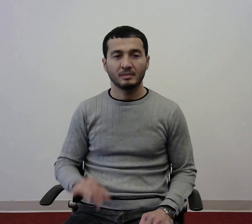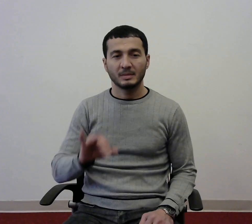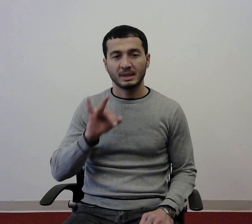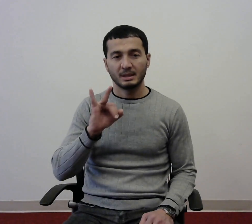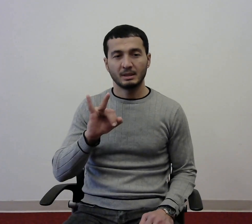İ